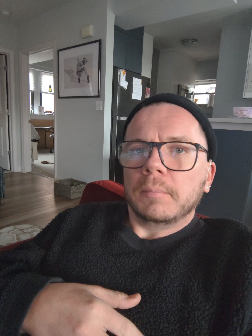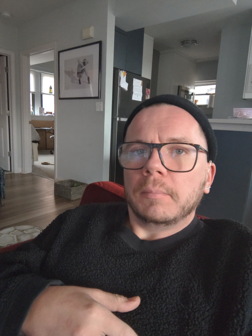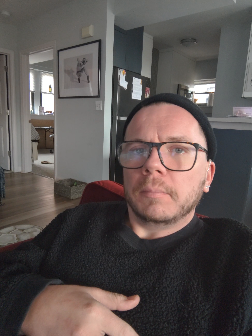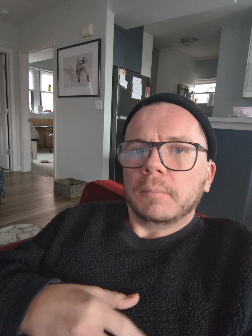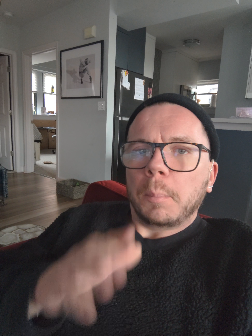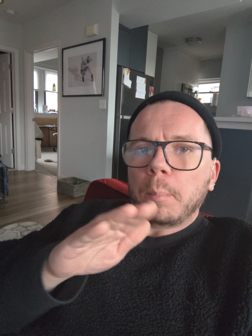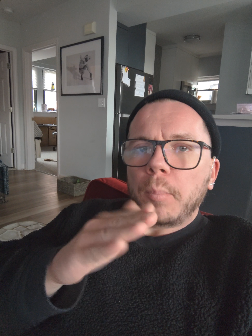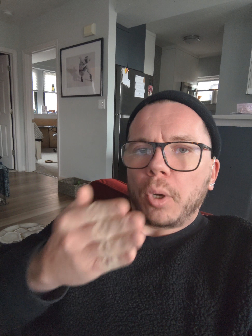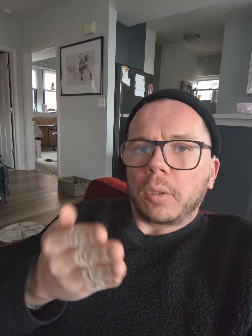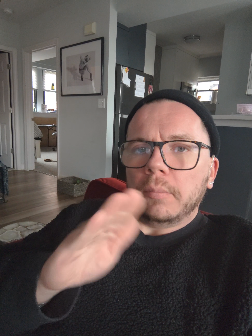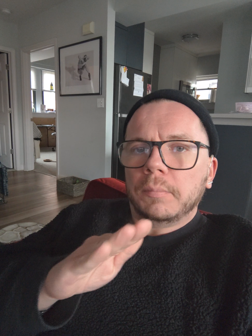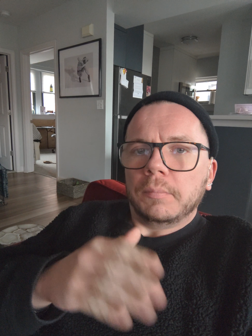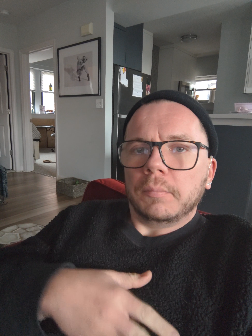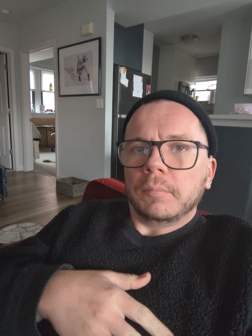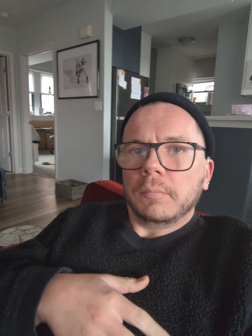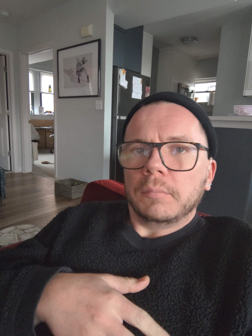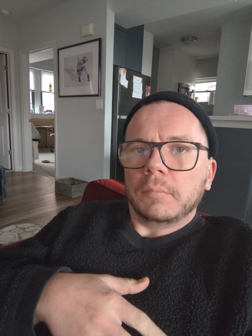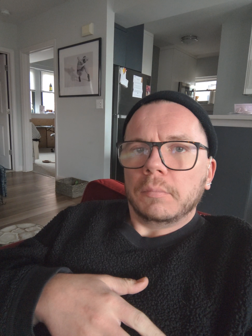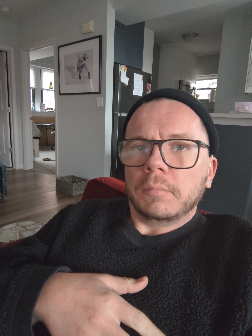book